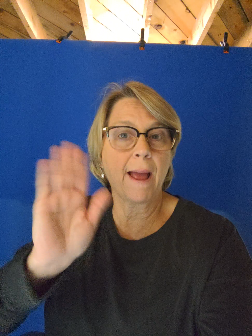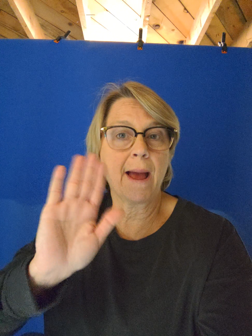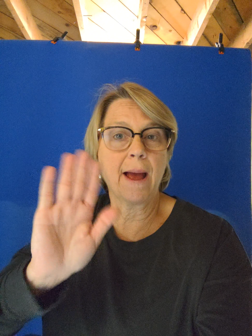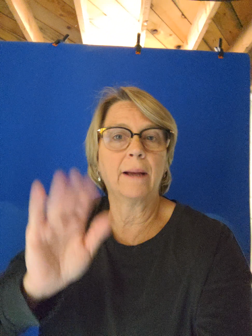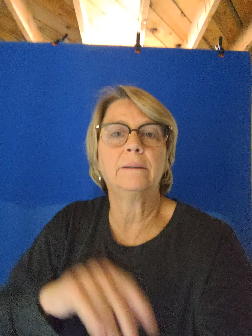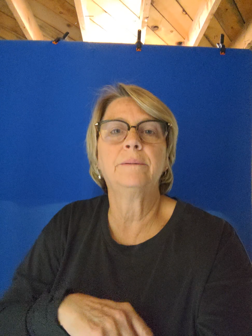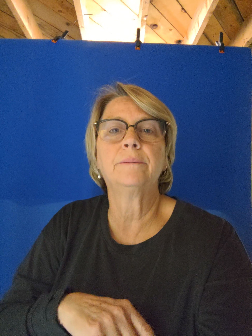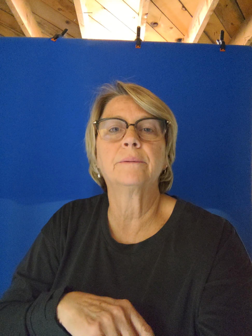bye